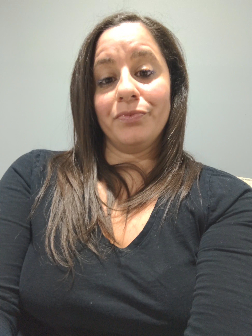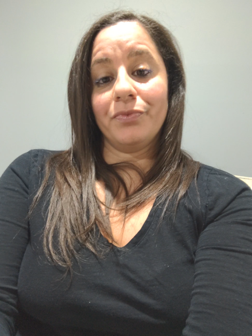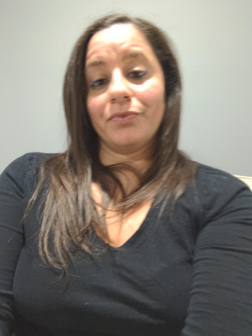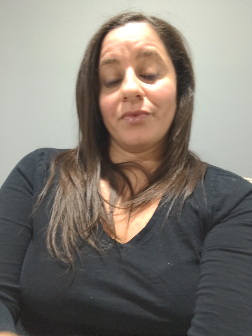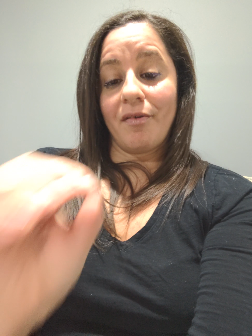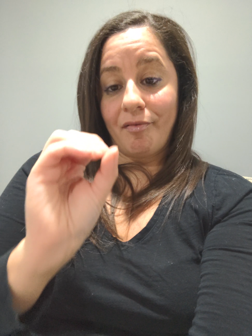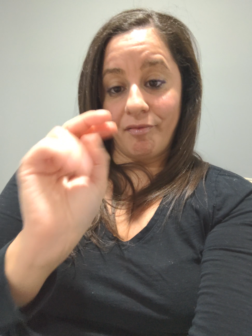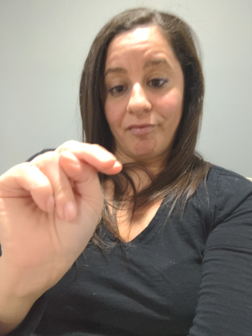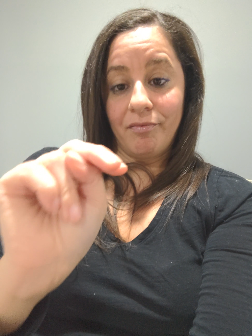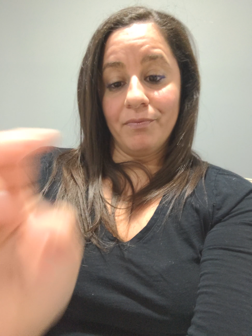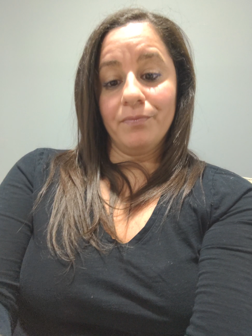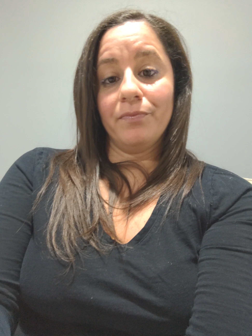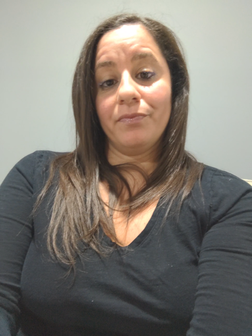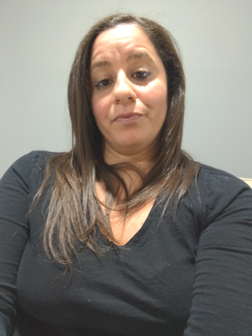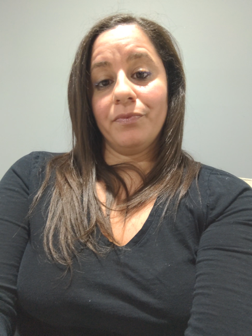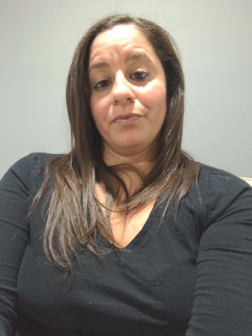on